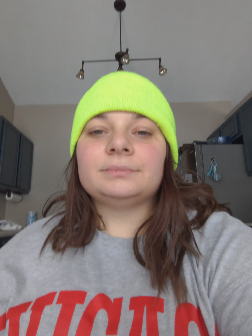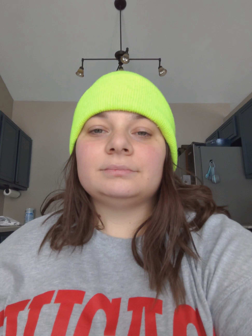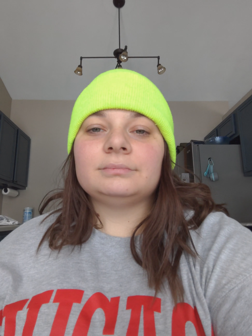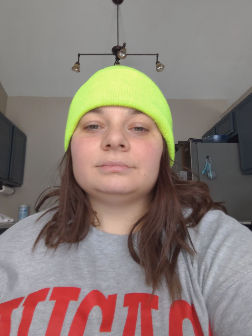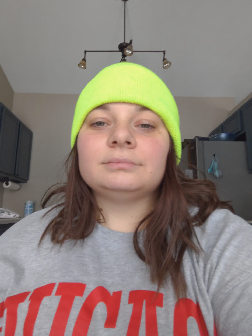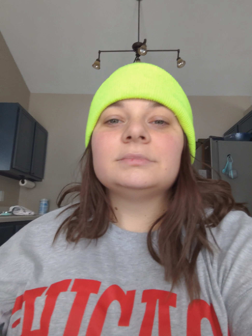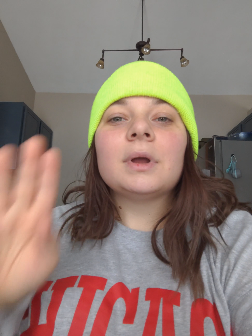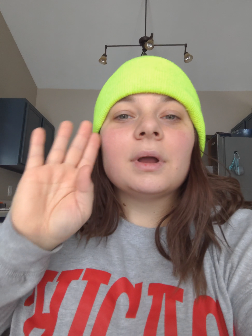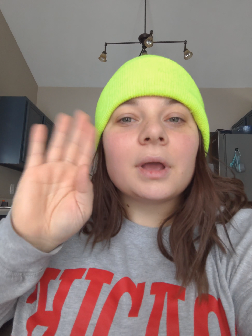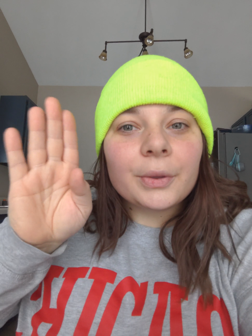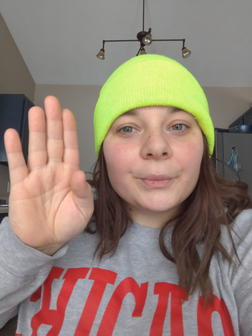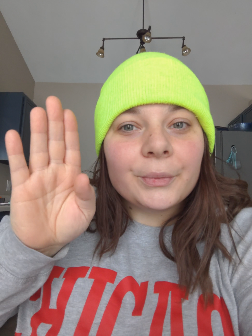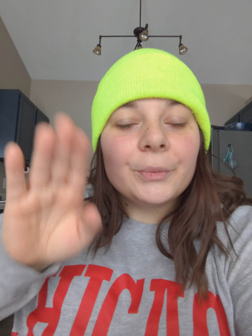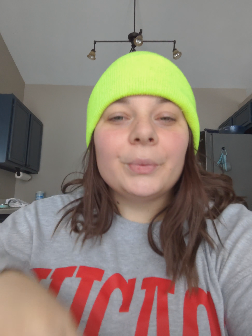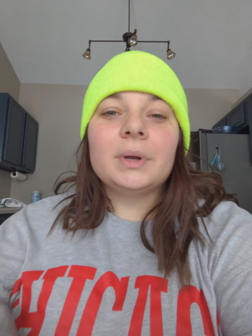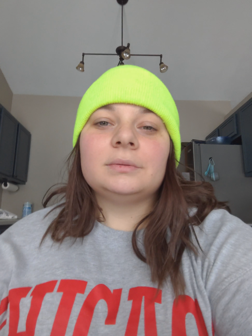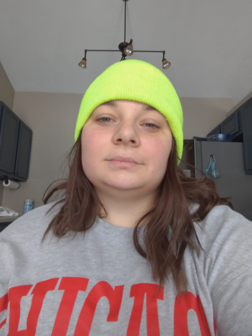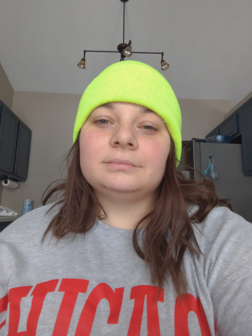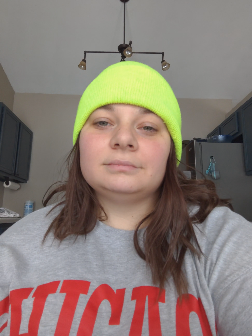hello